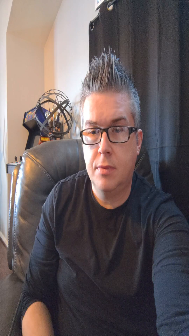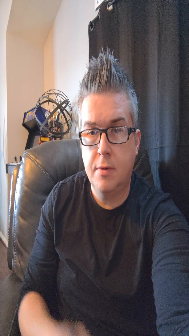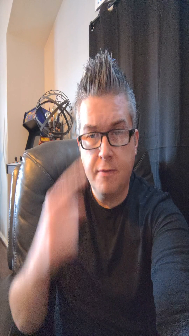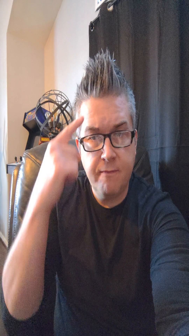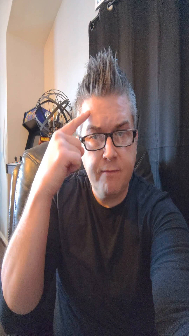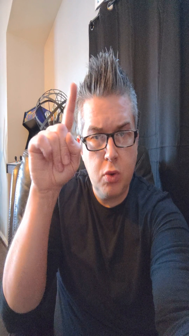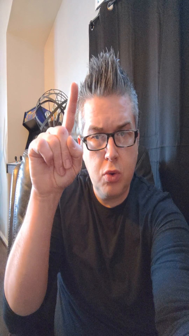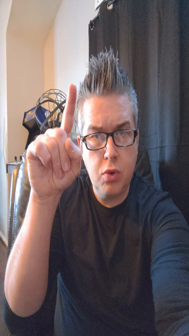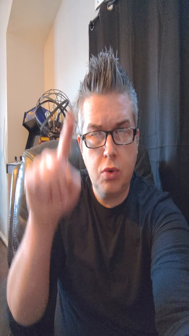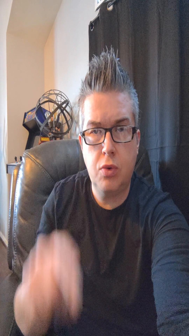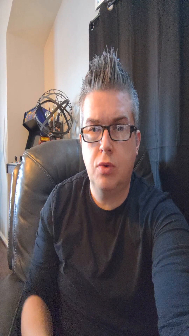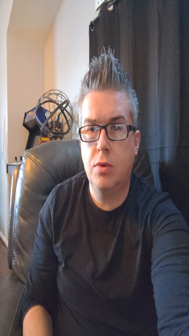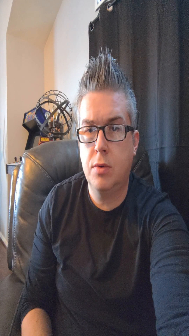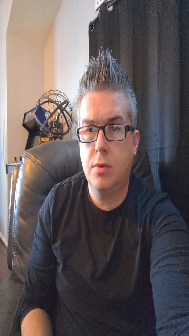for